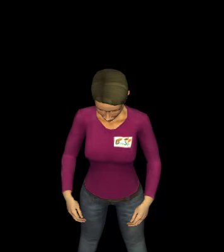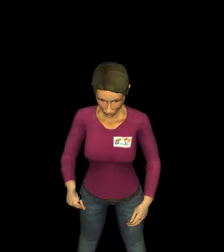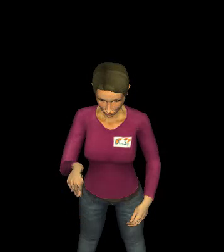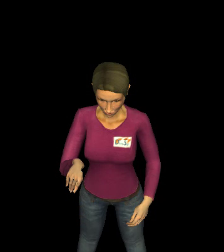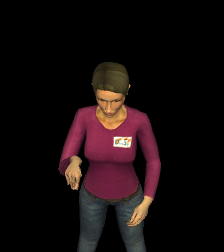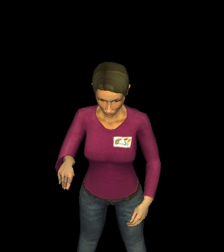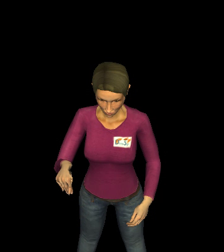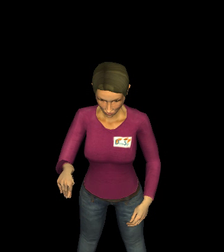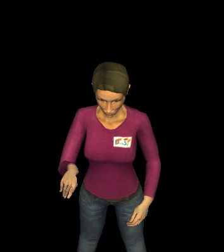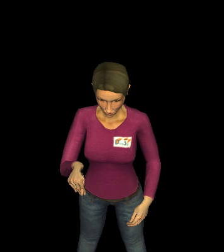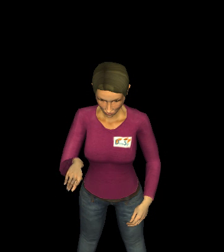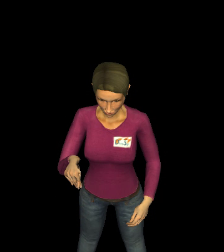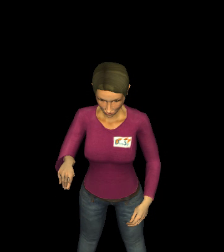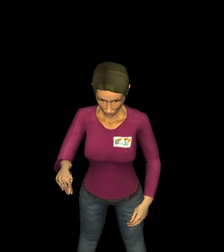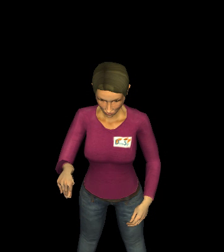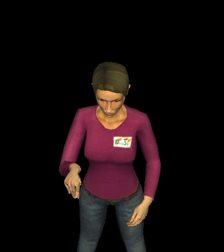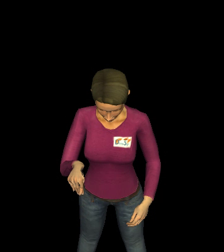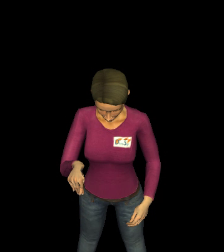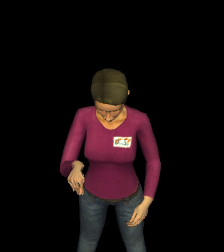طحين